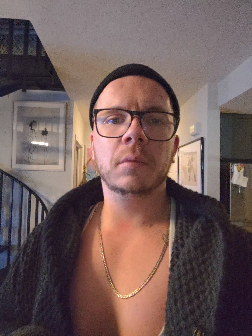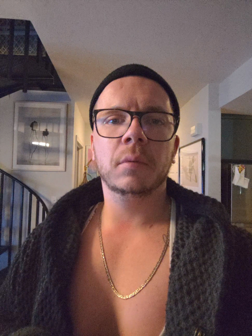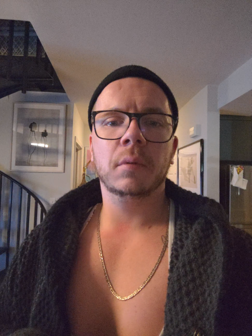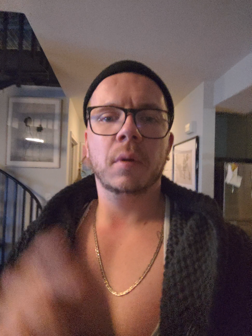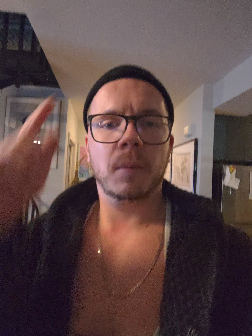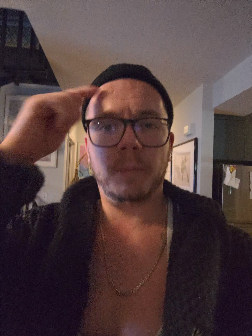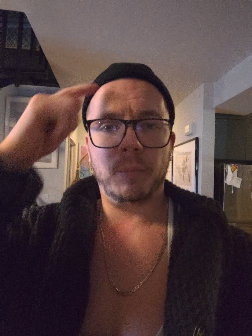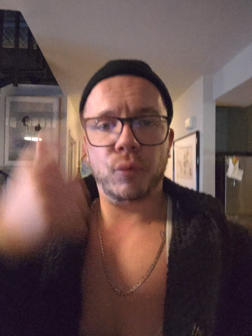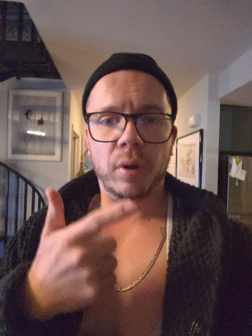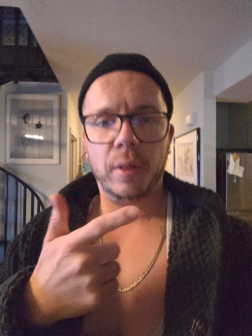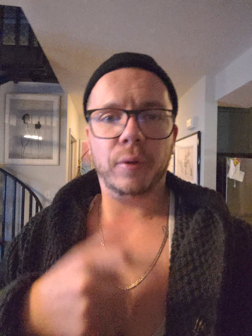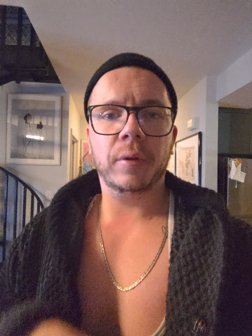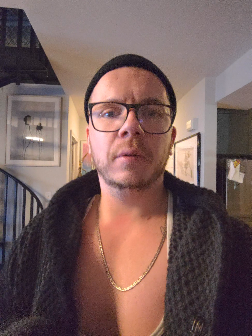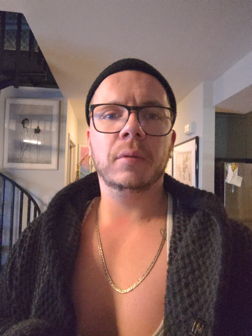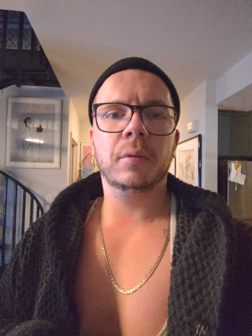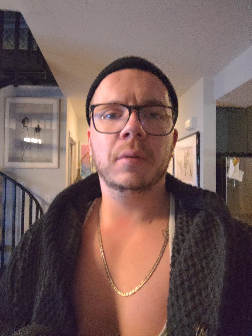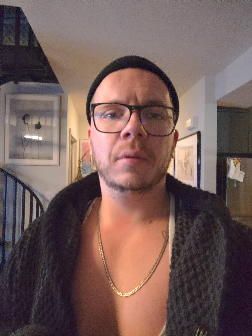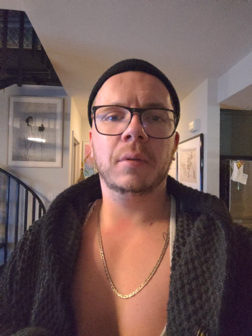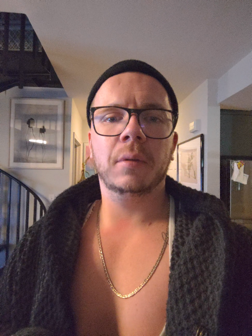brother